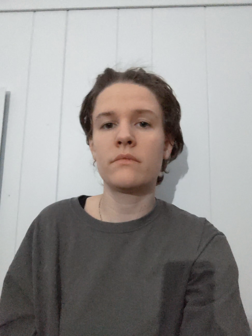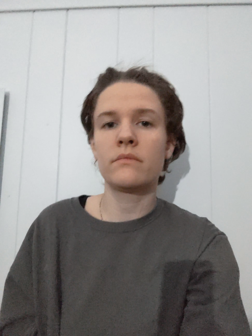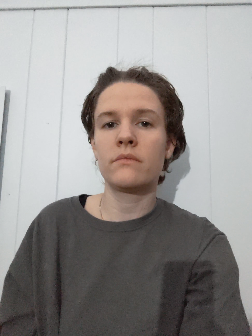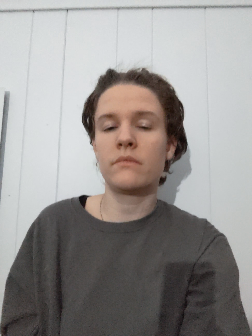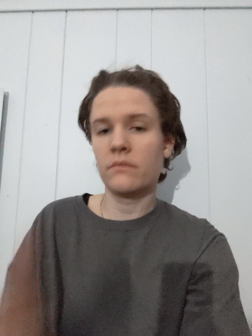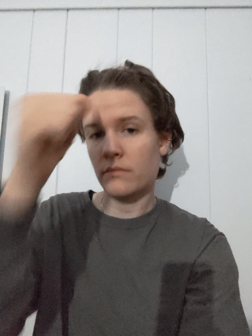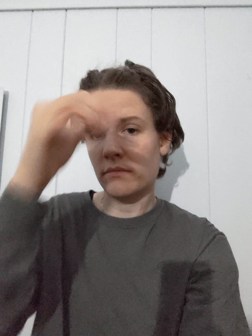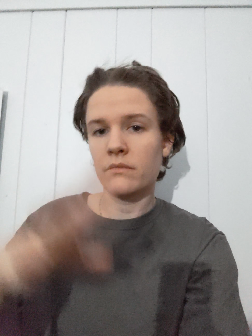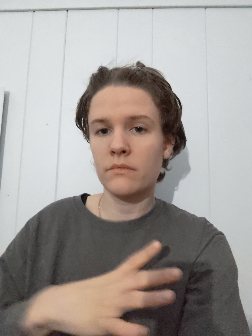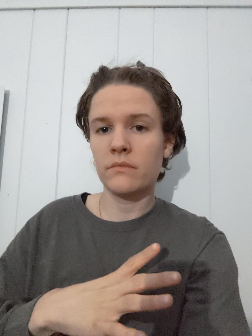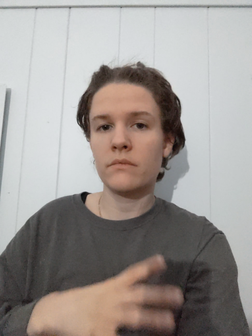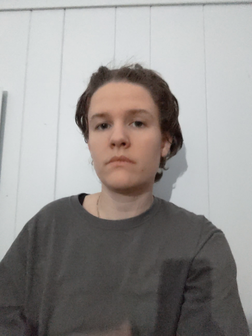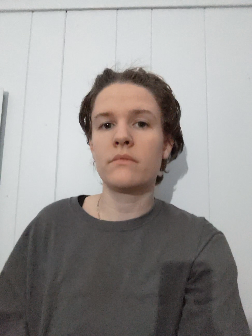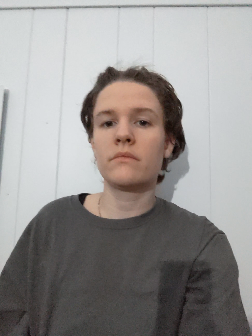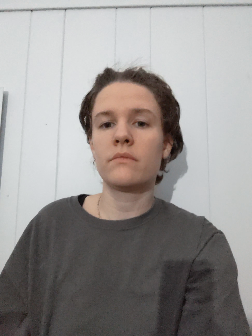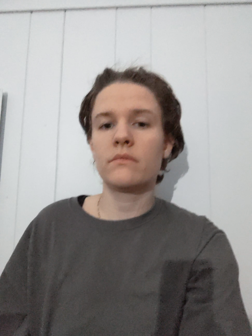man